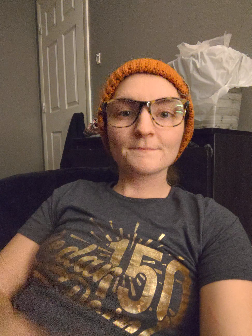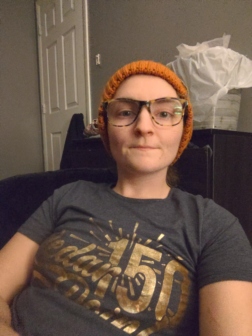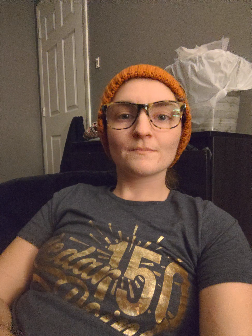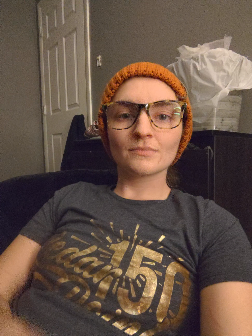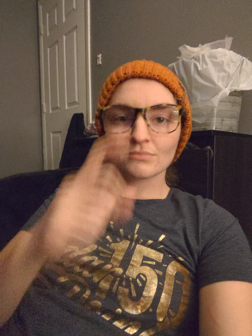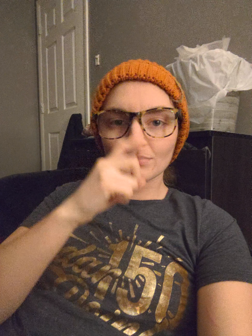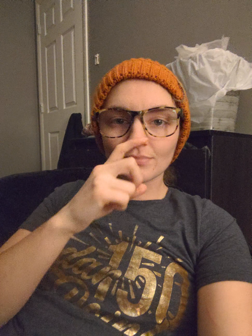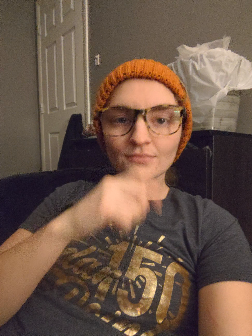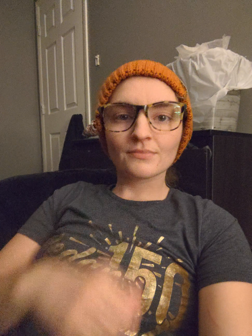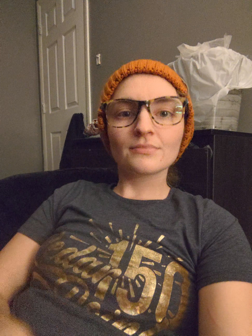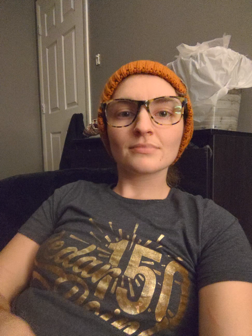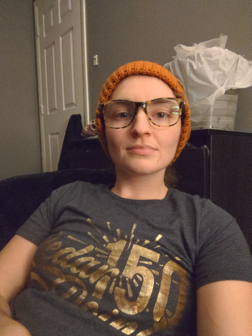doll